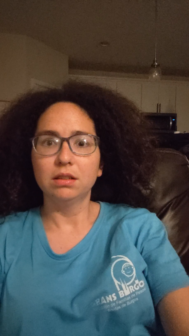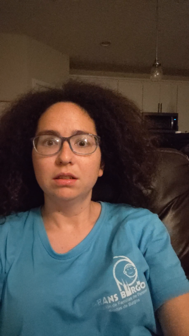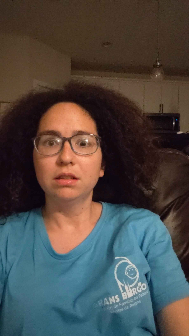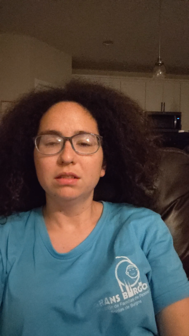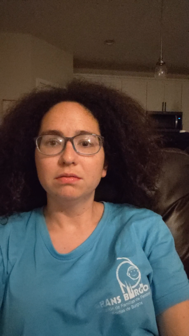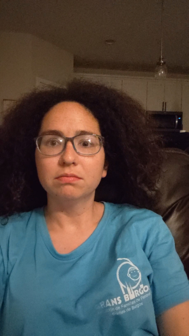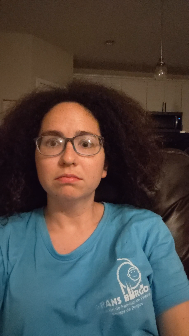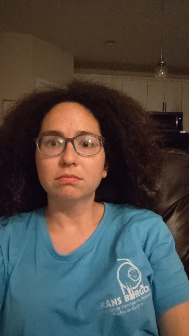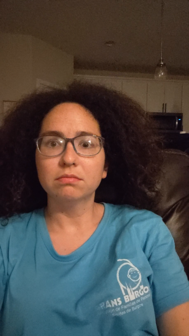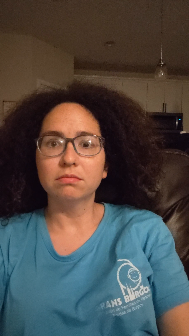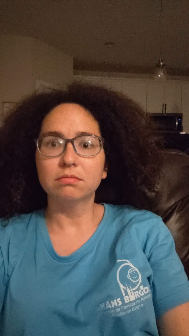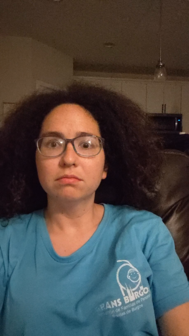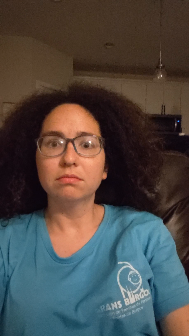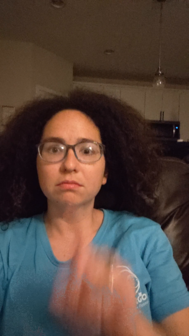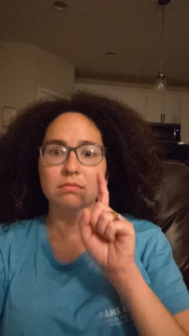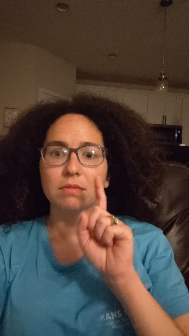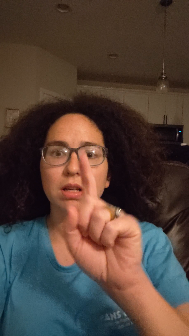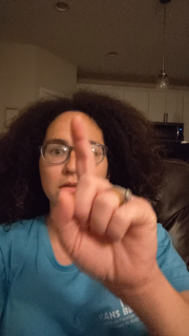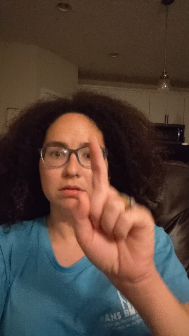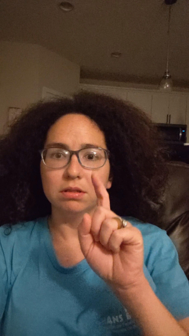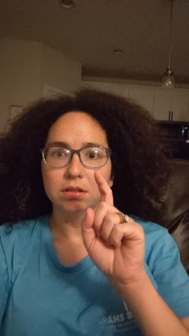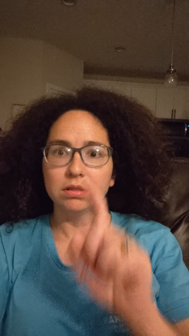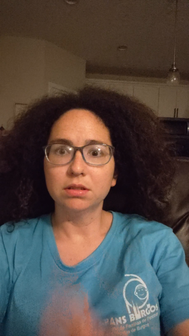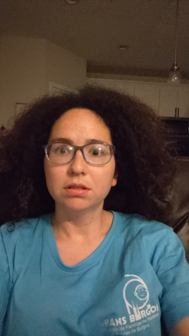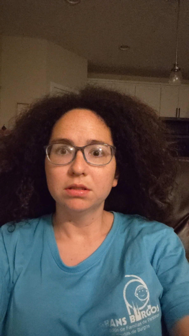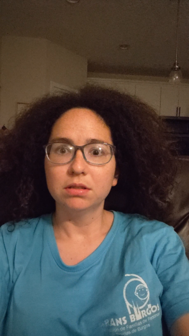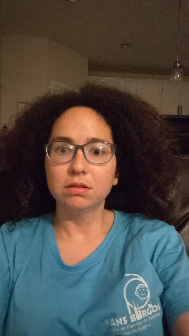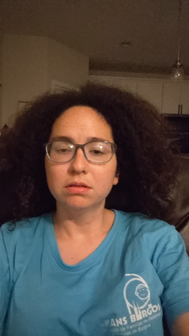bump